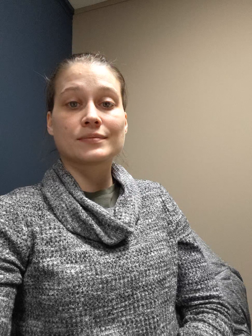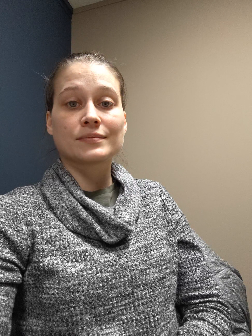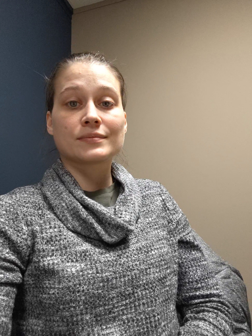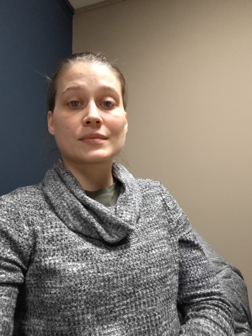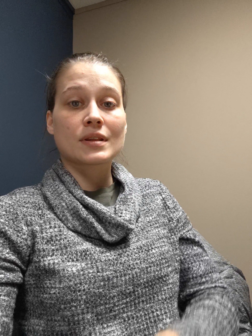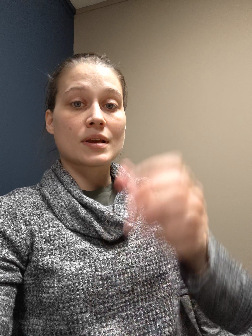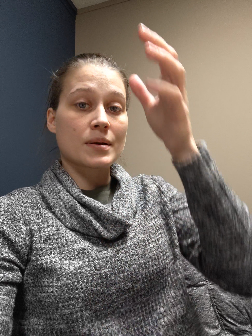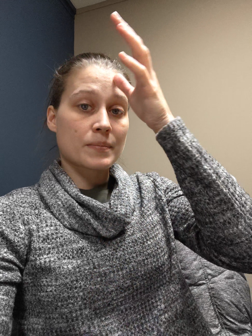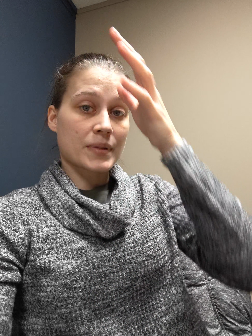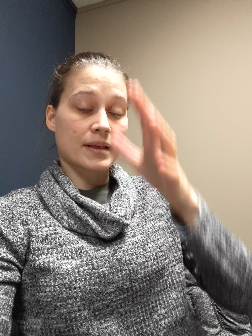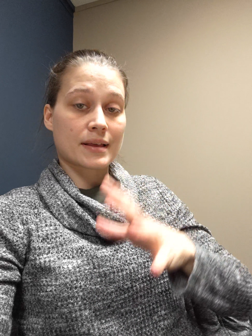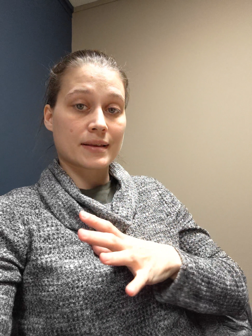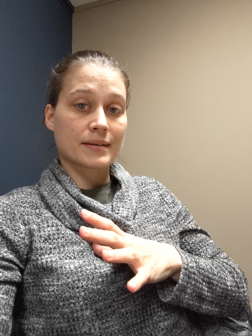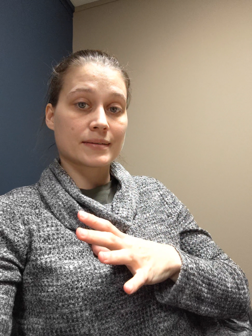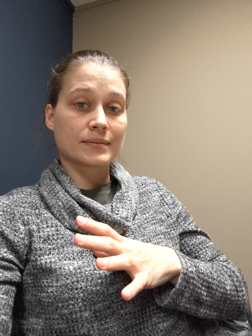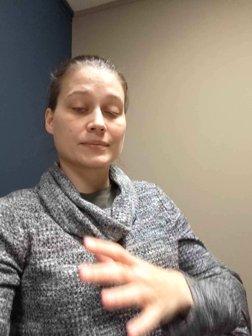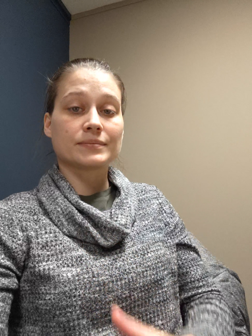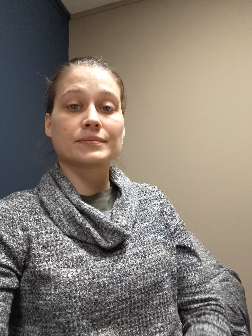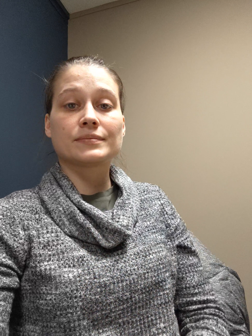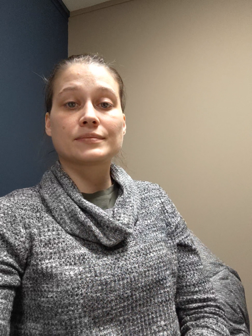man